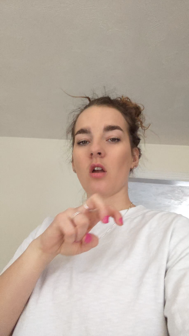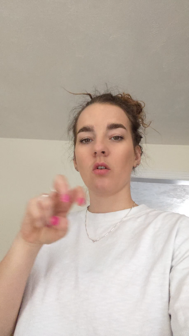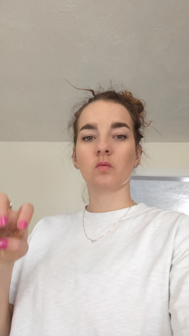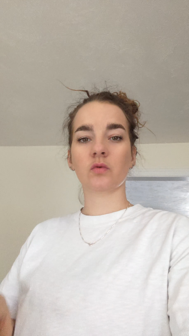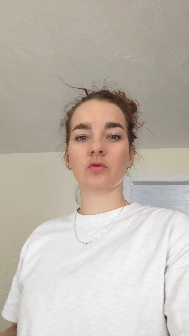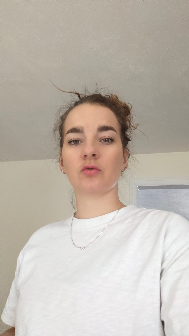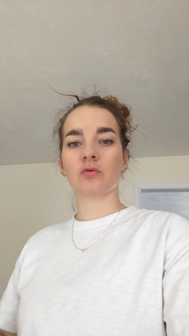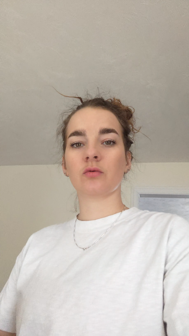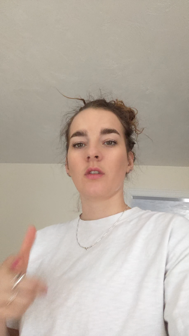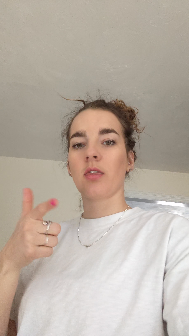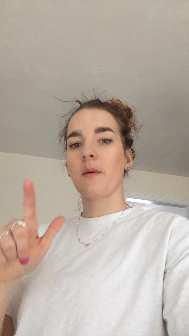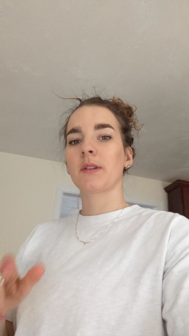let me